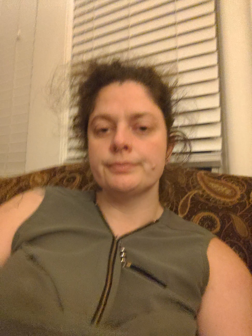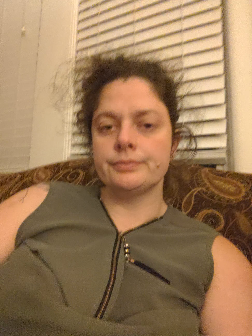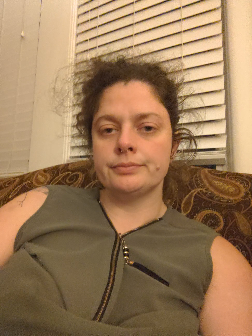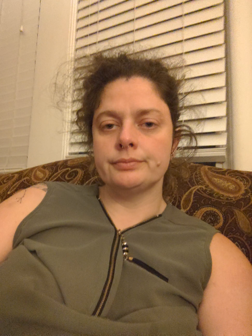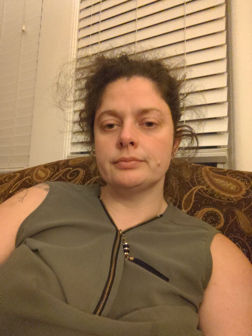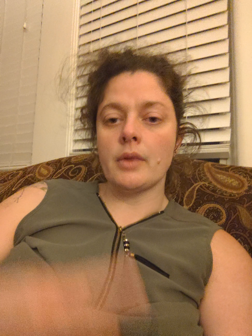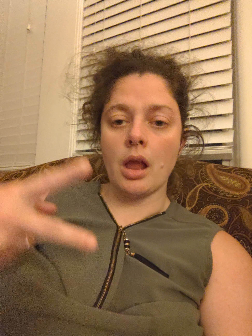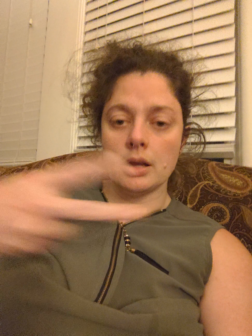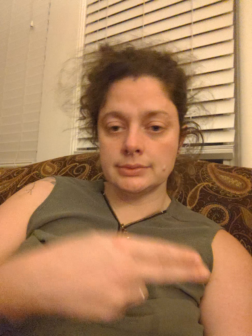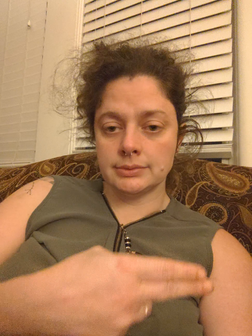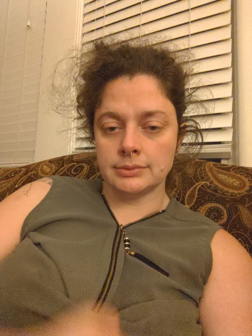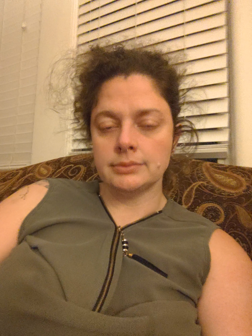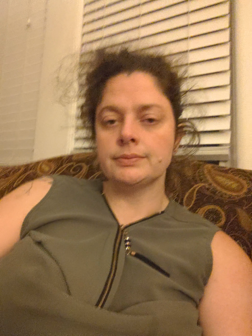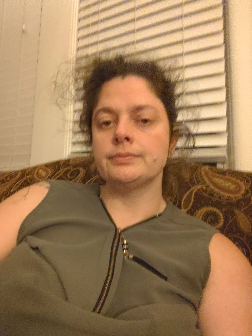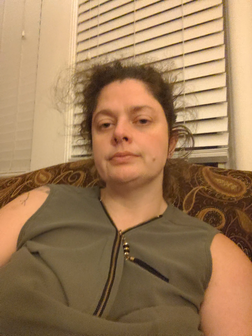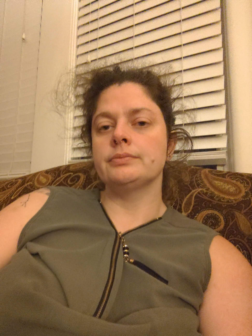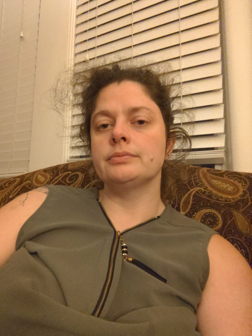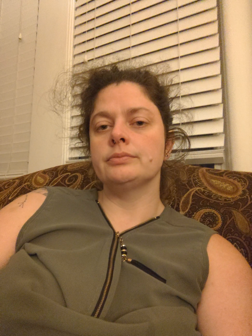cut